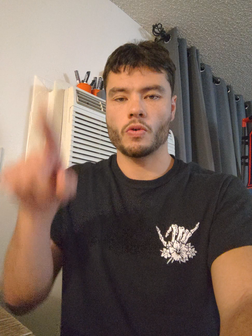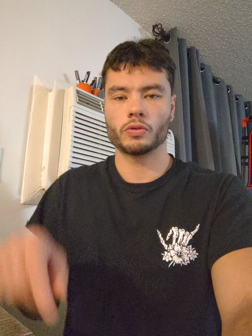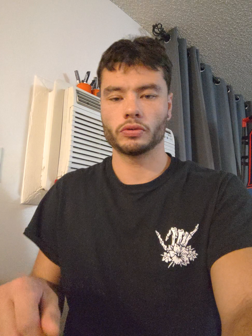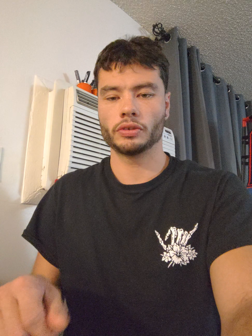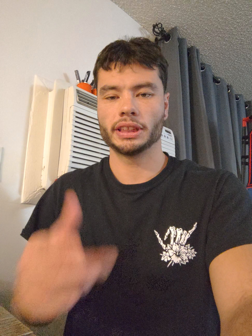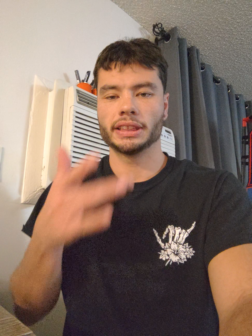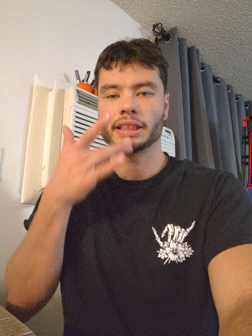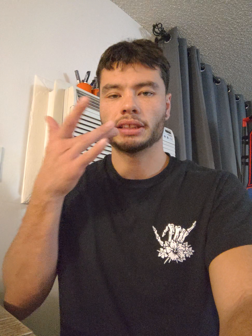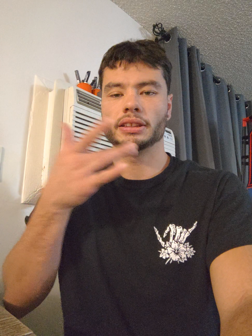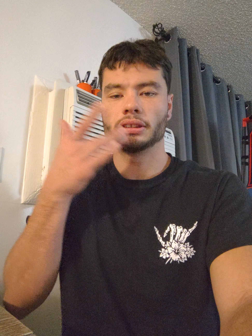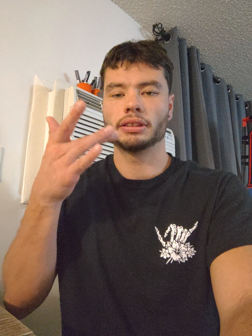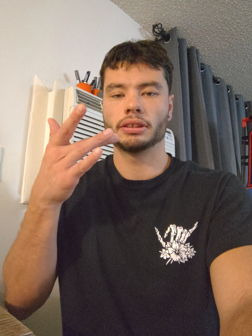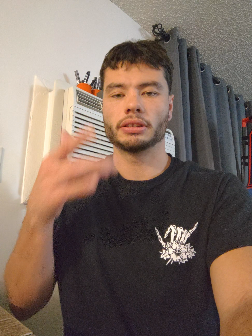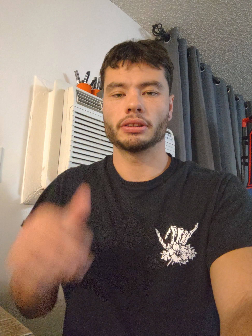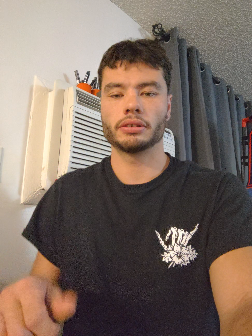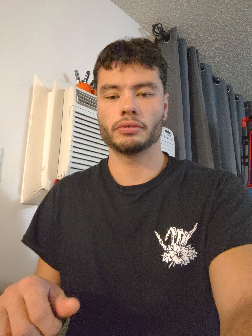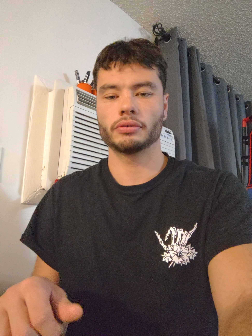taste